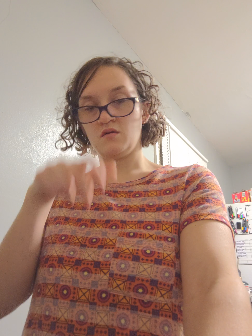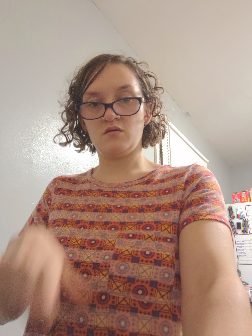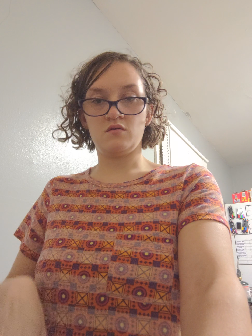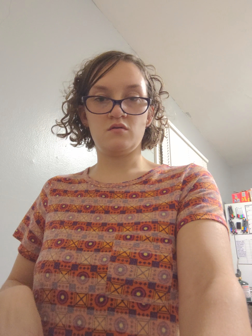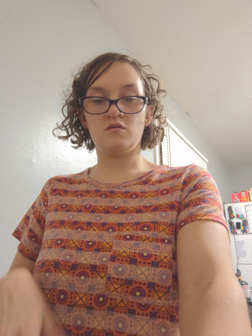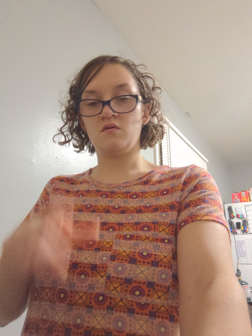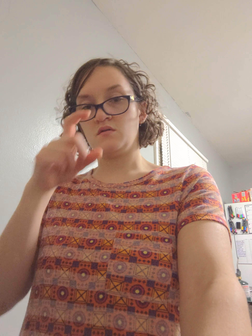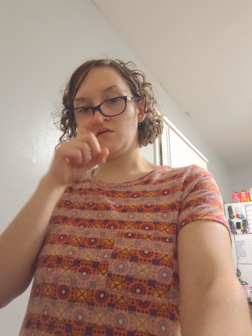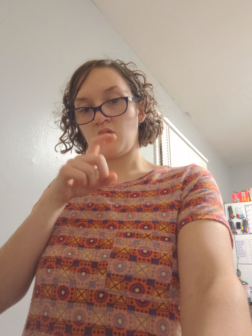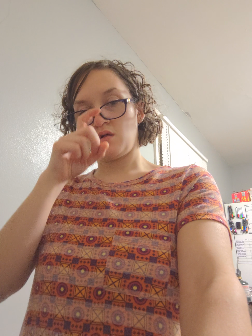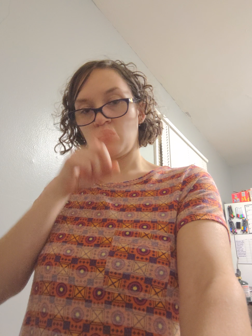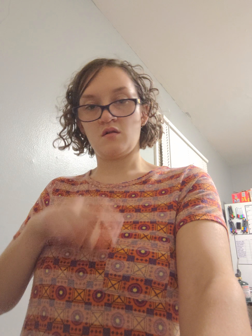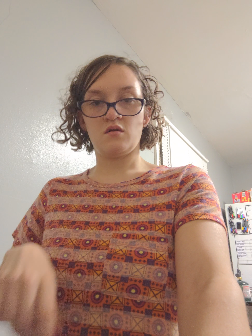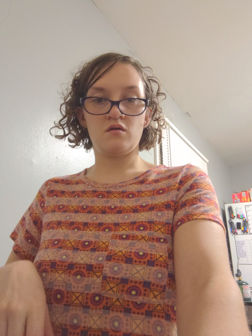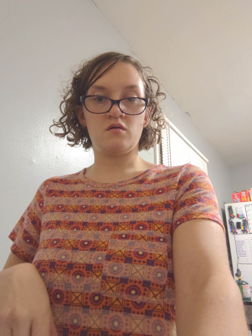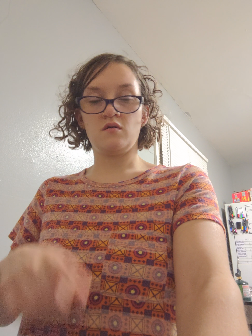doll